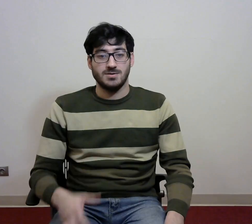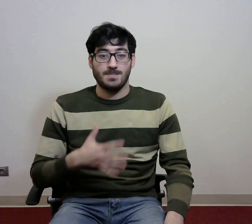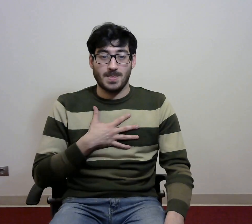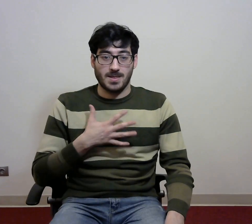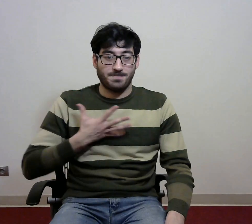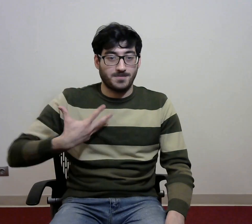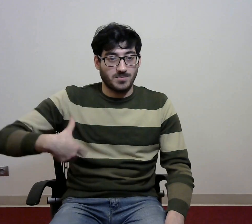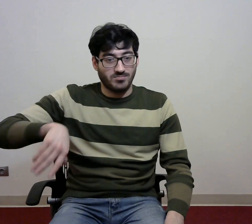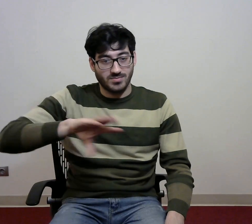biz